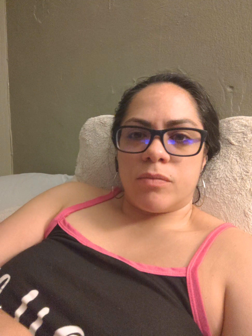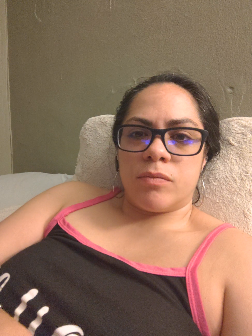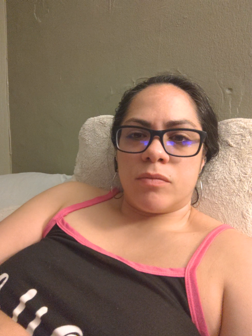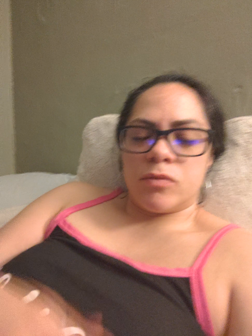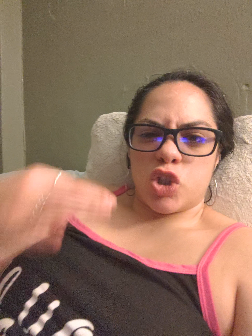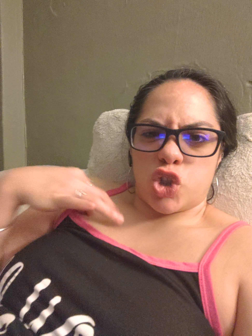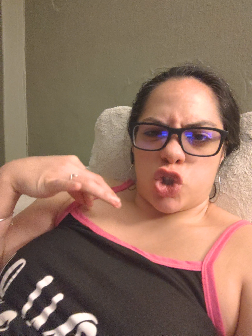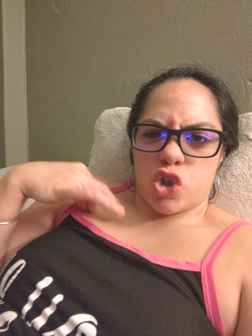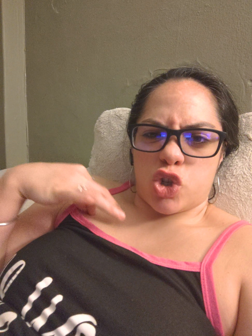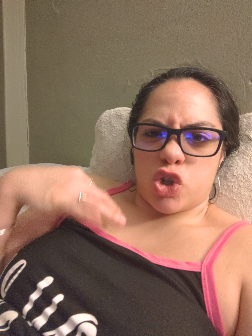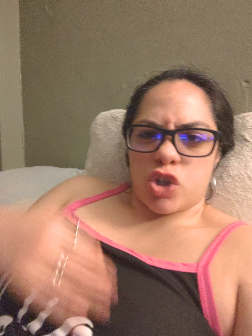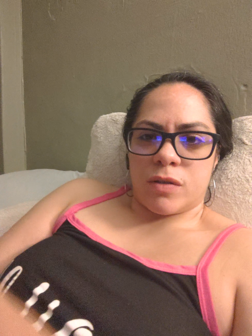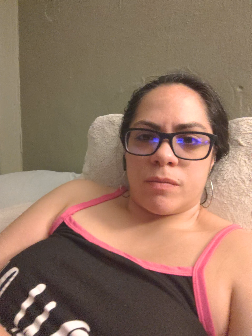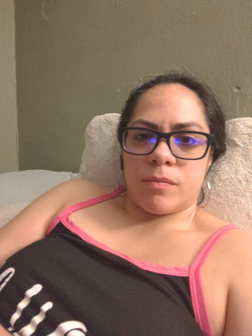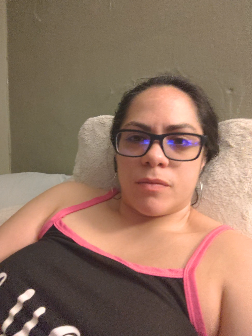shirt